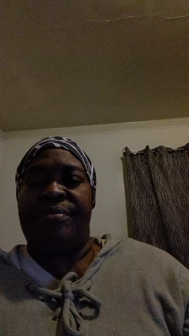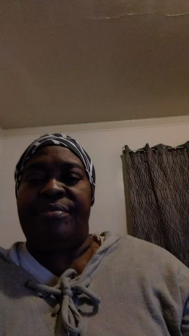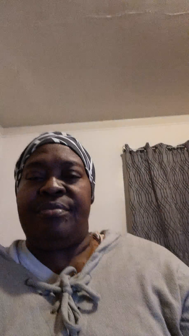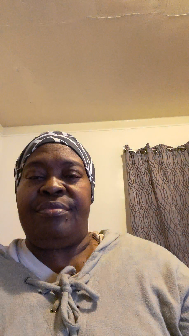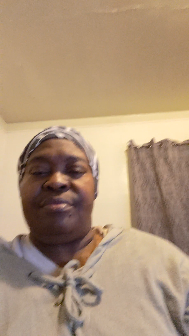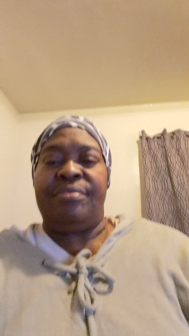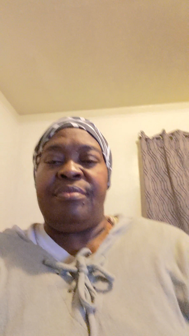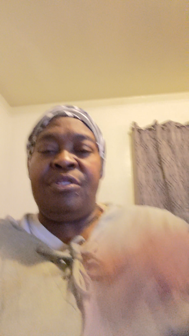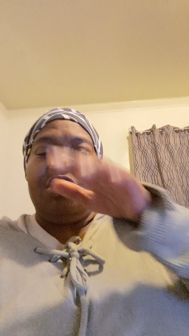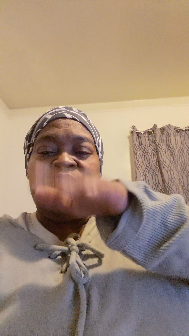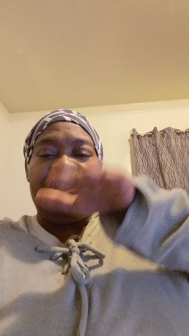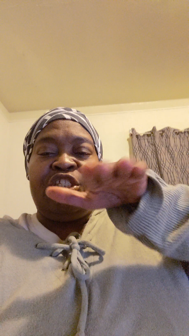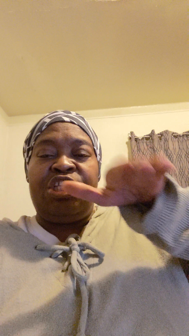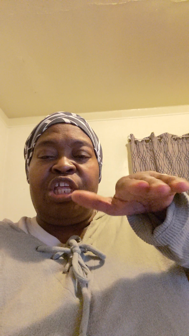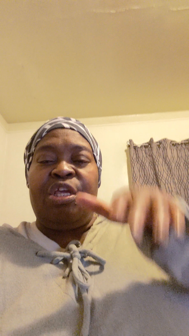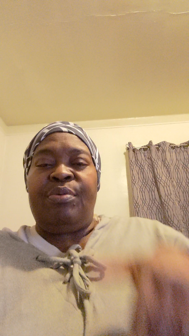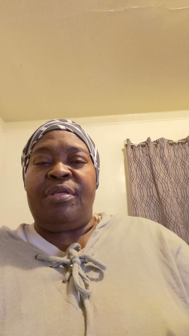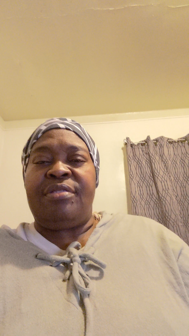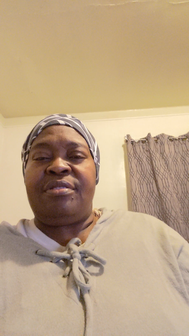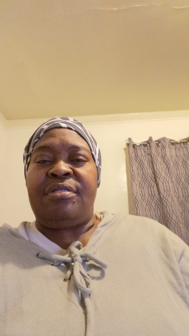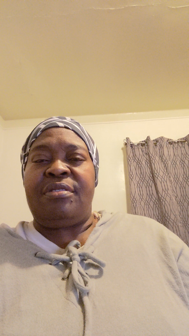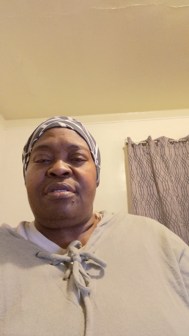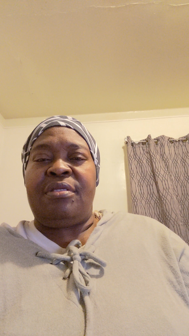children